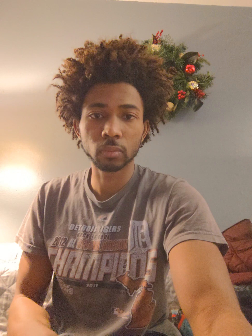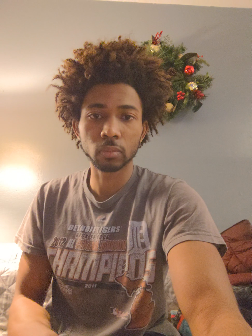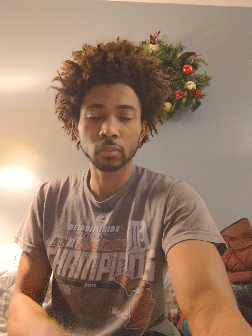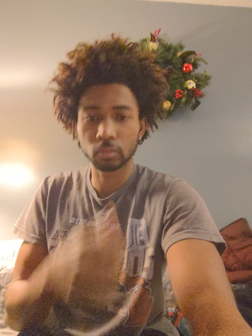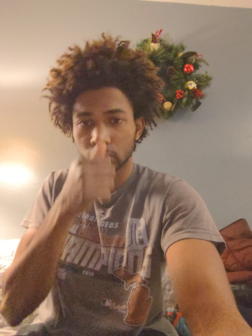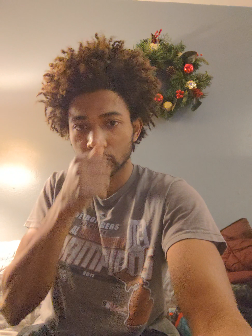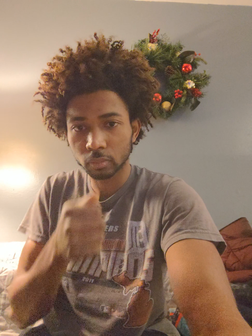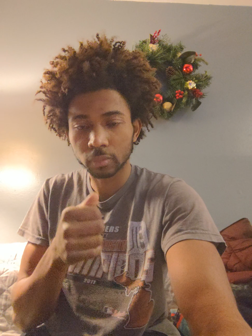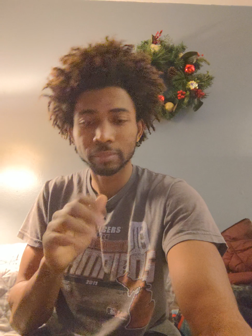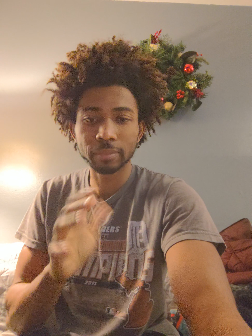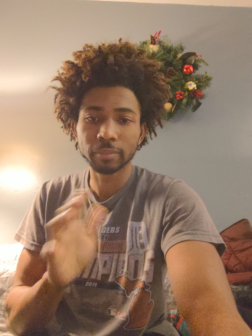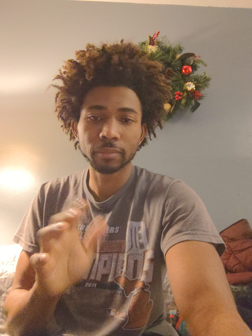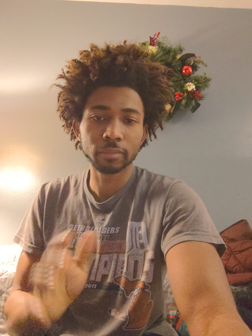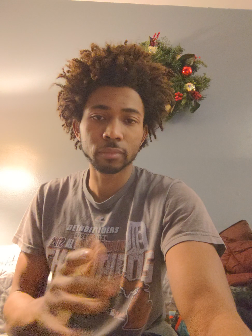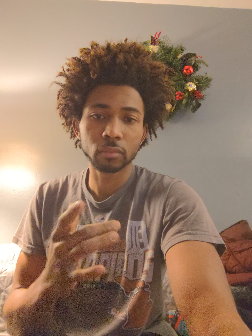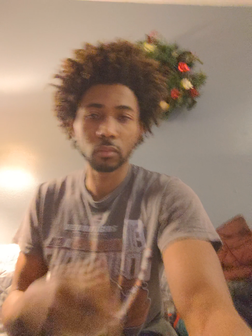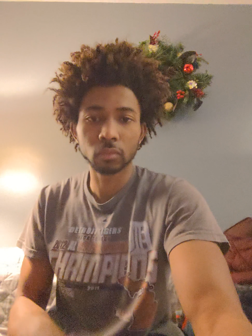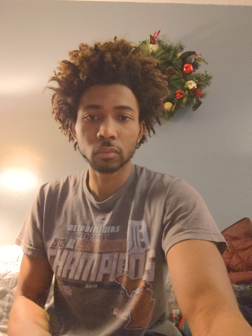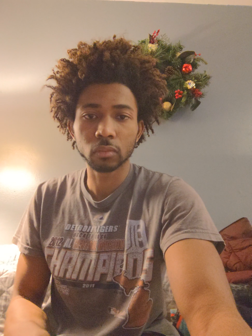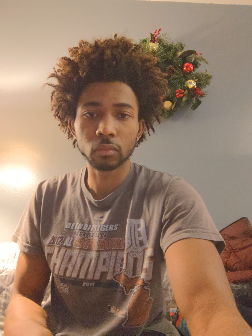ride